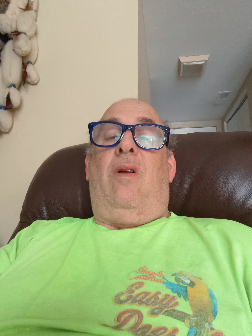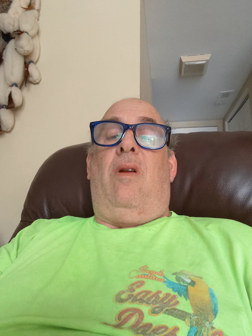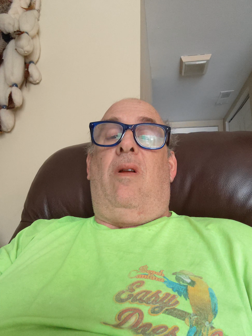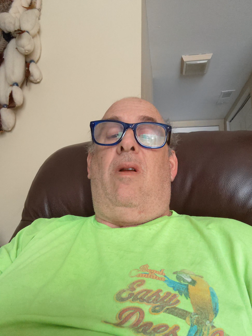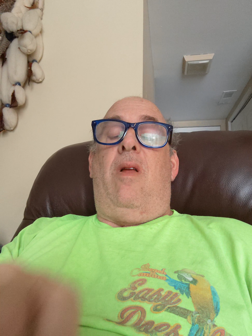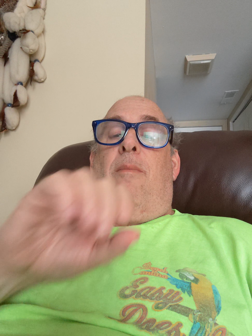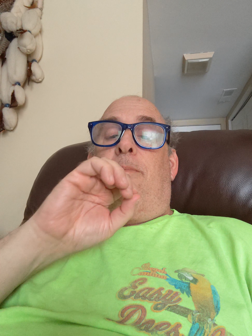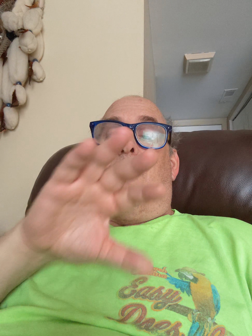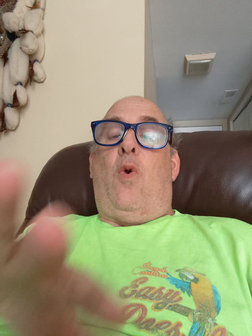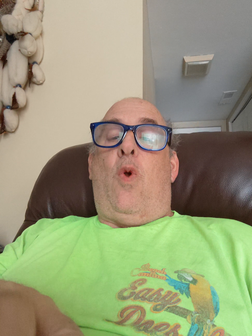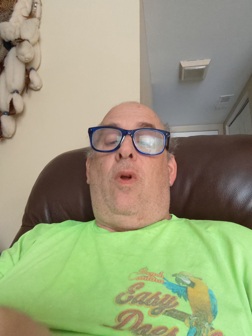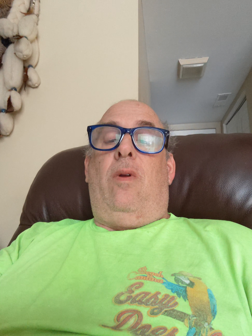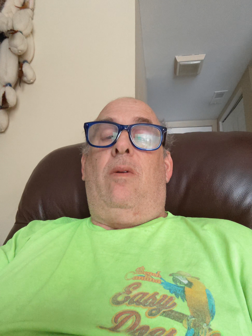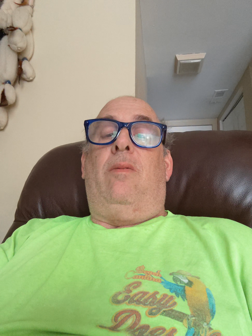blow